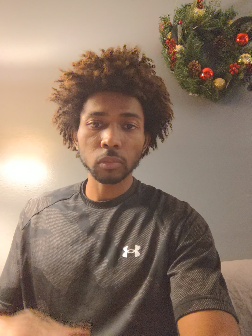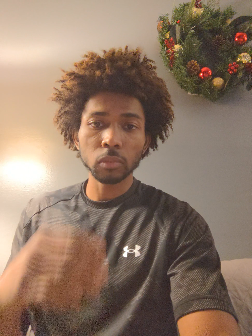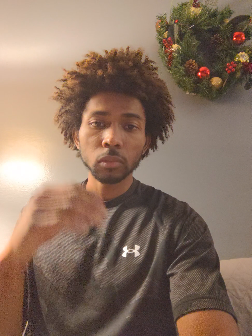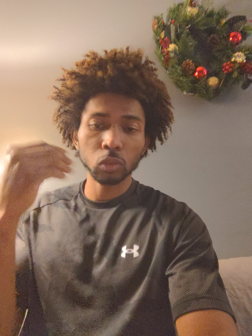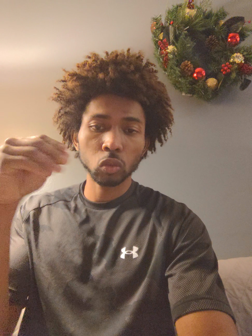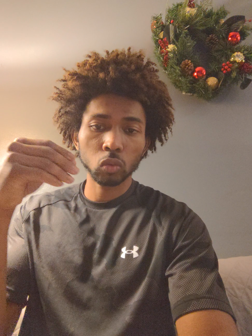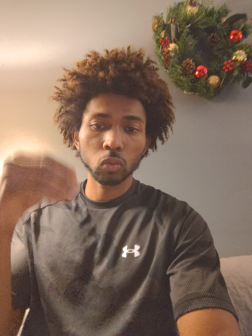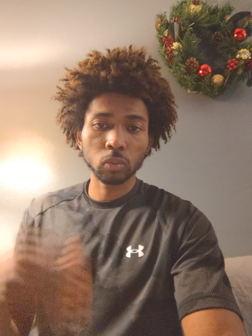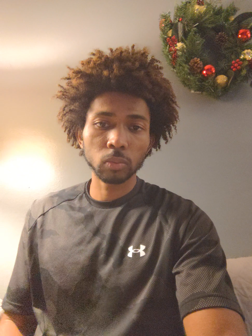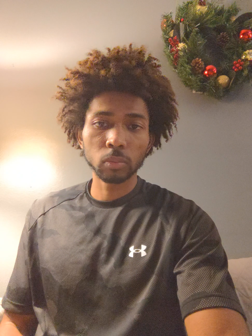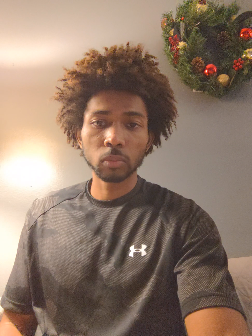store